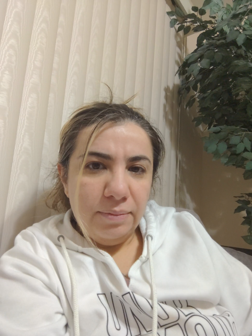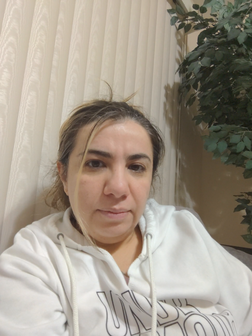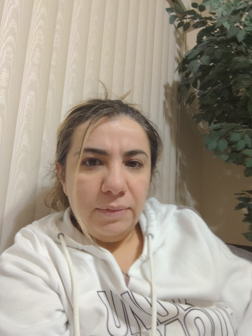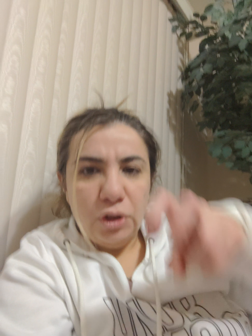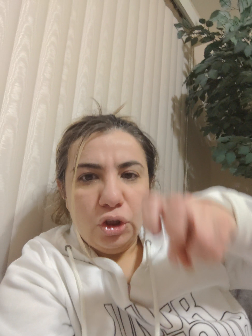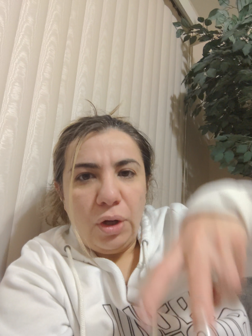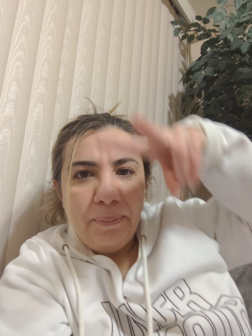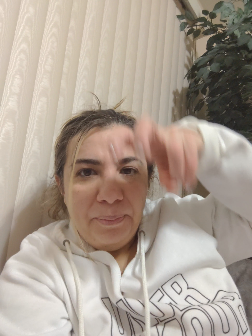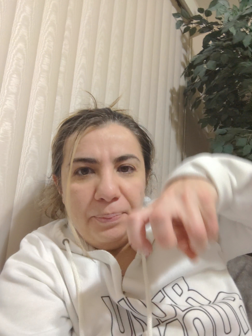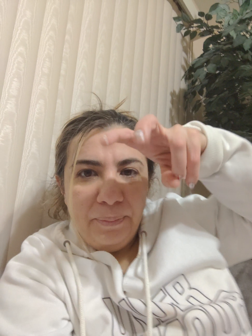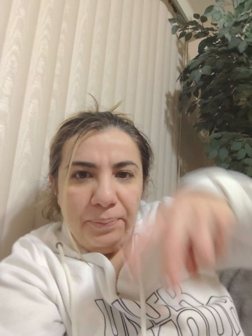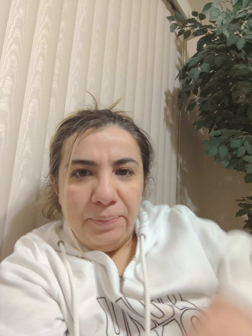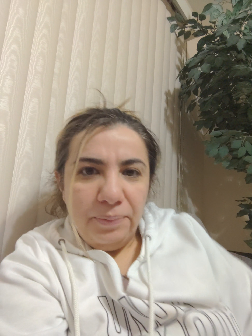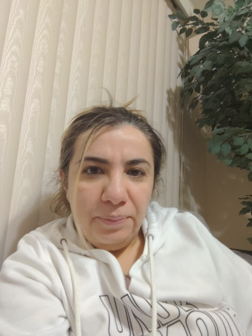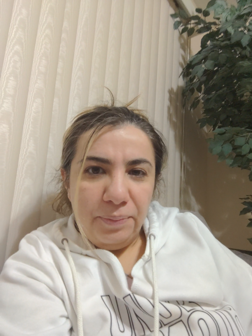jump